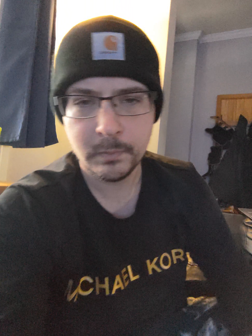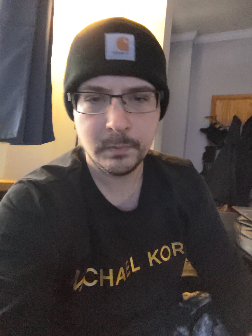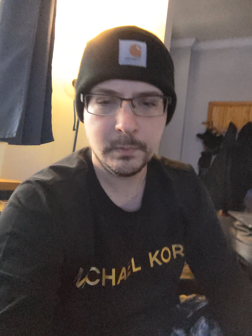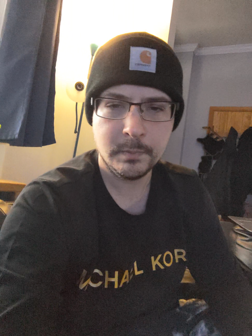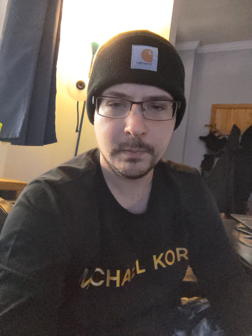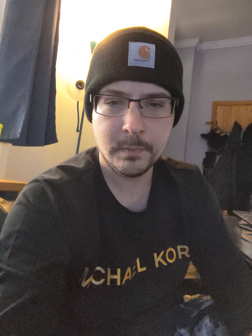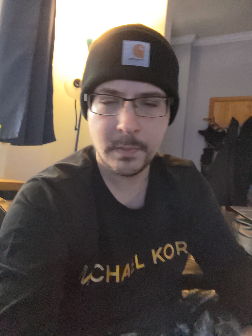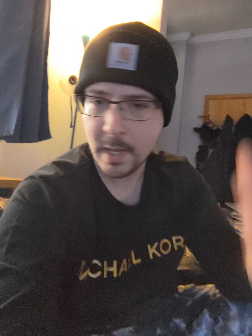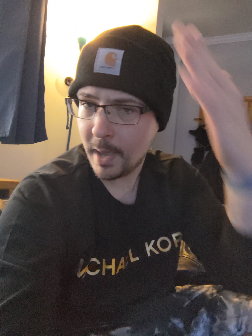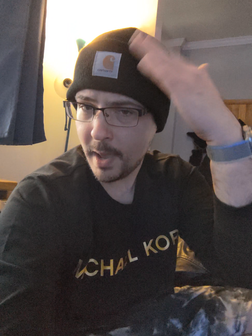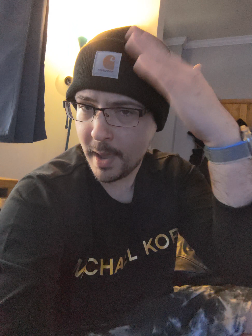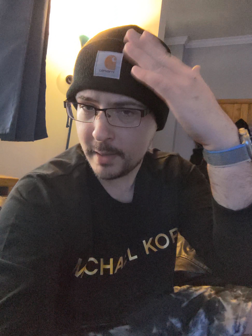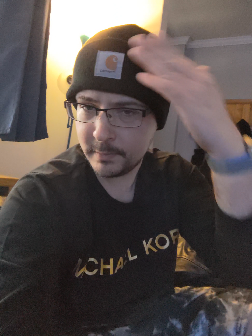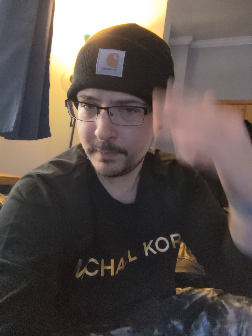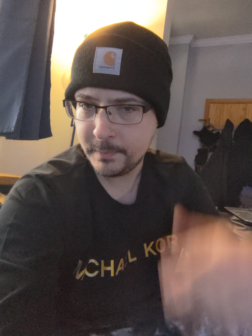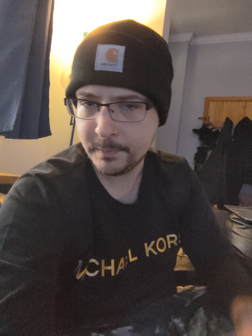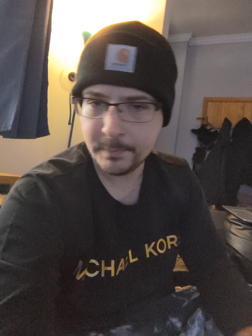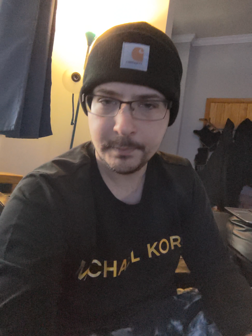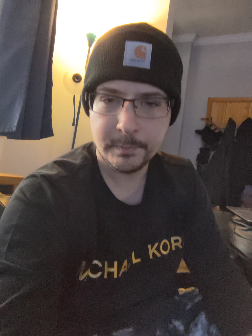hat